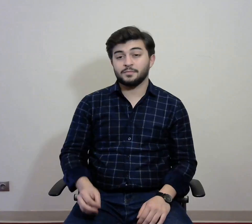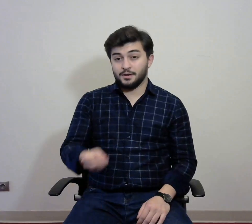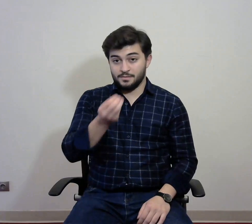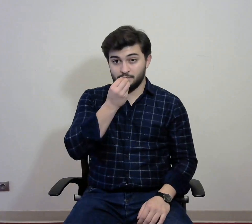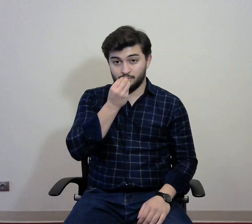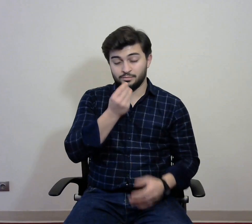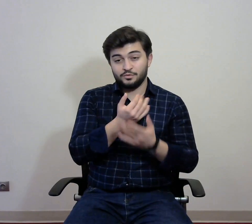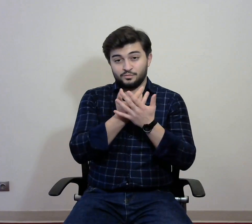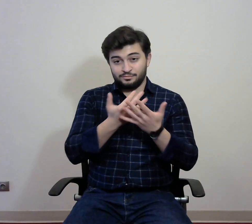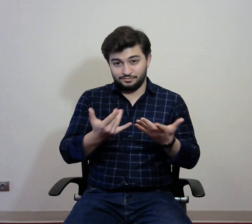ərzaq